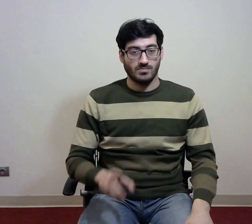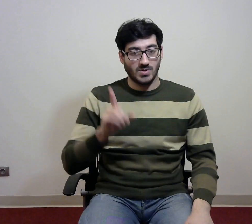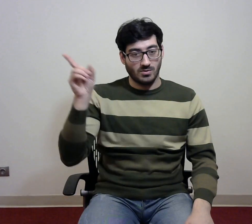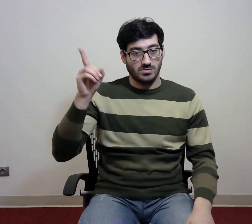onun